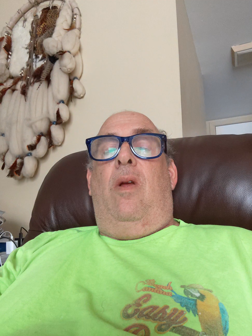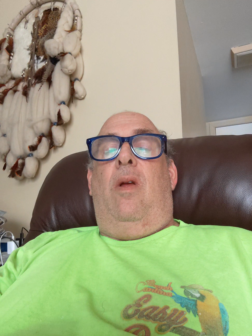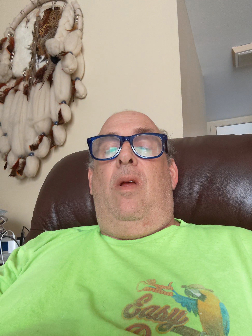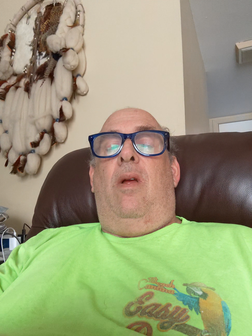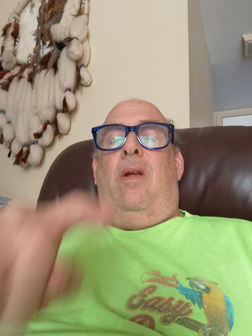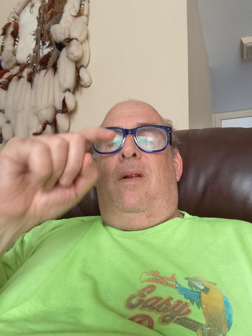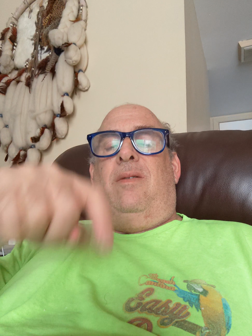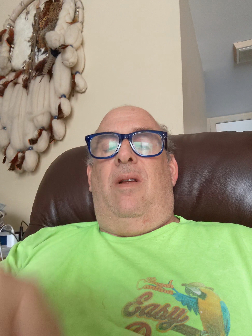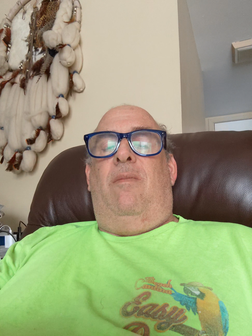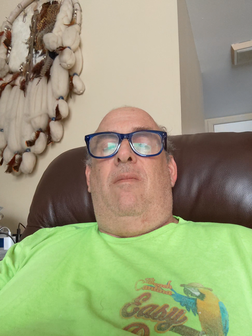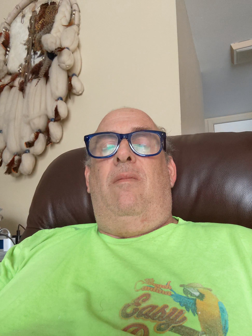time